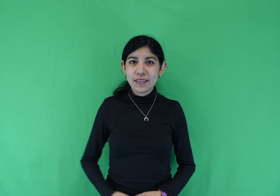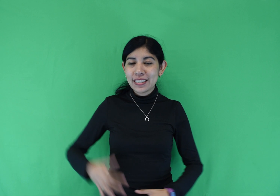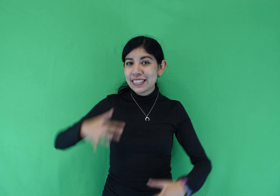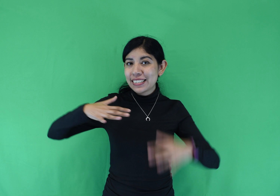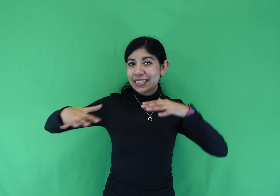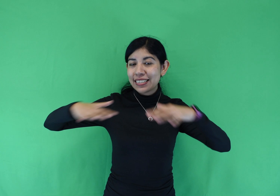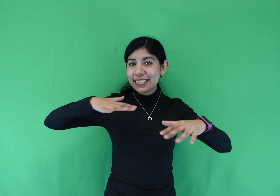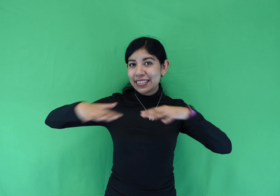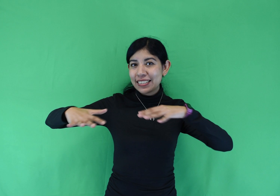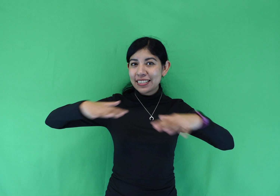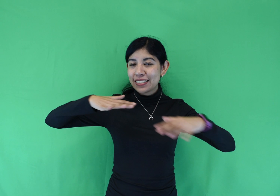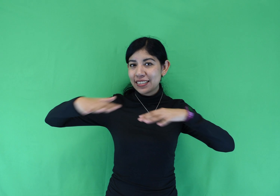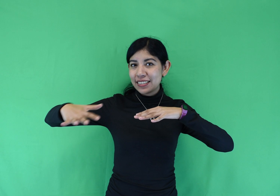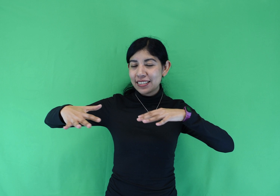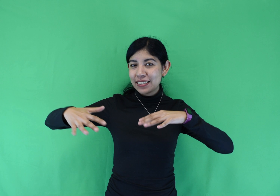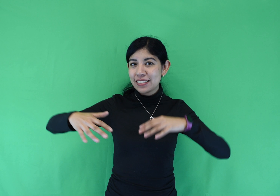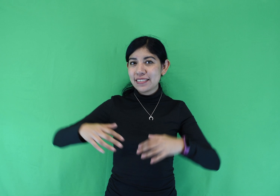temblor